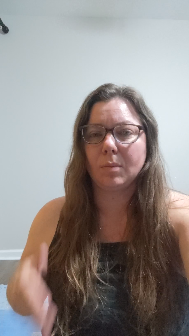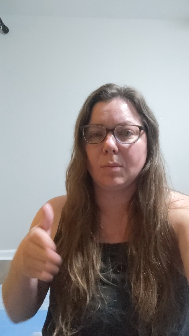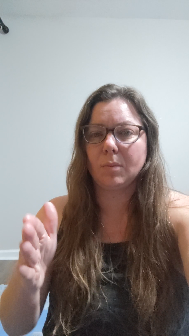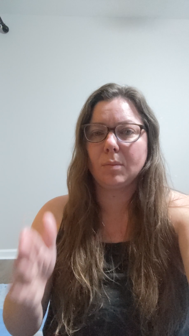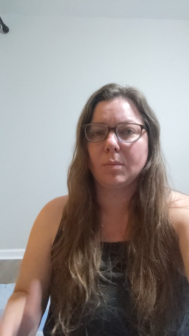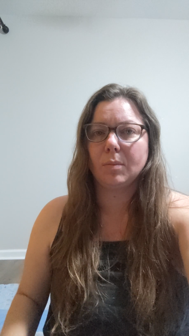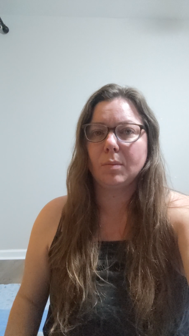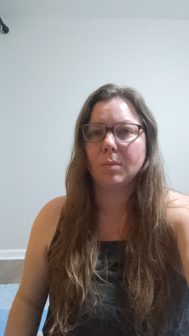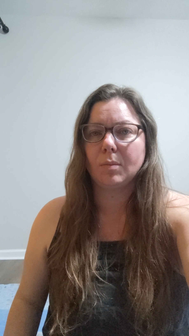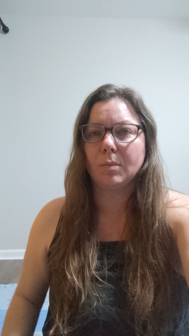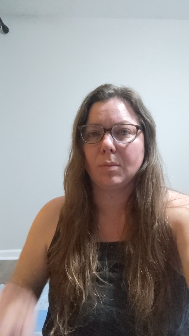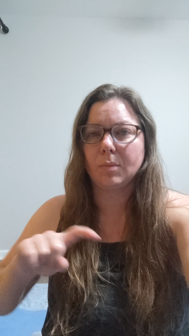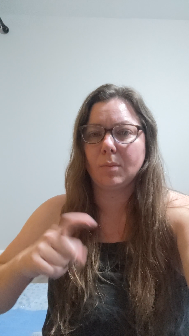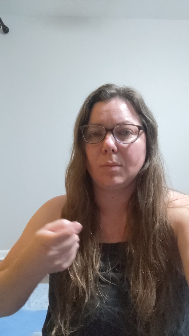friend